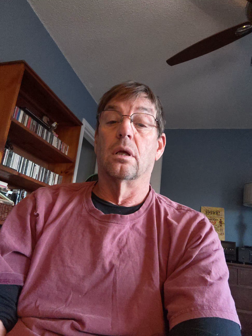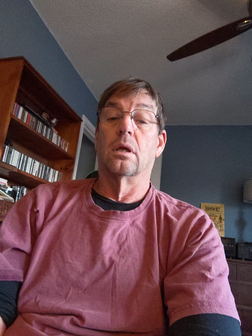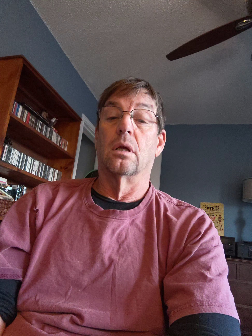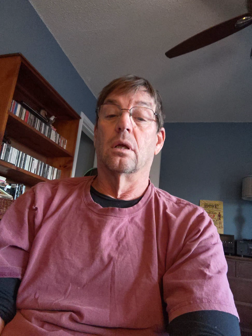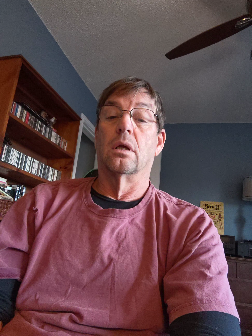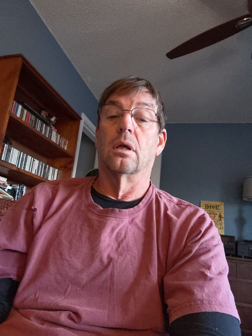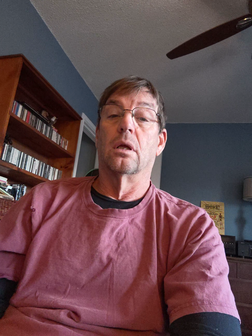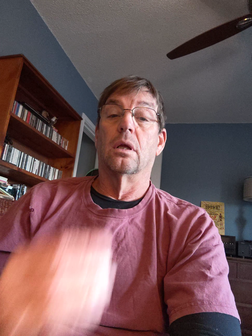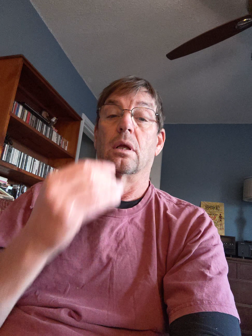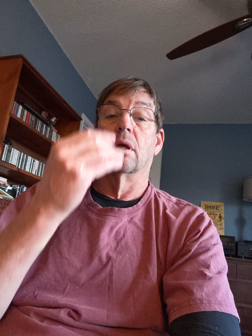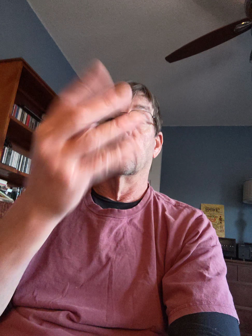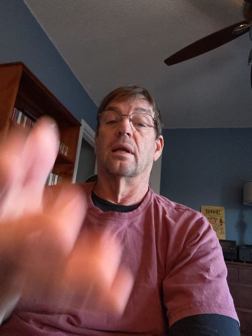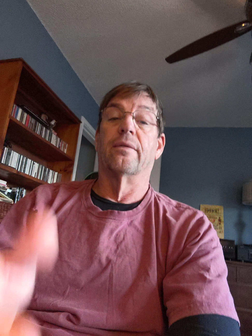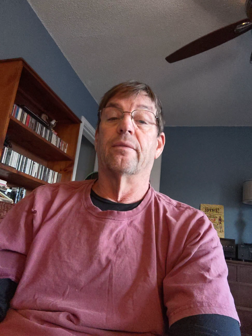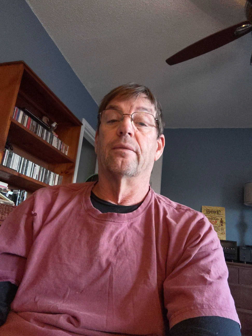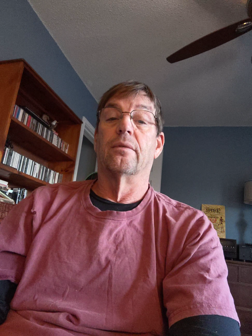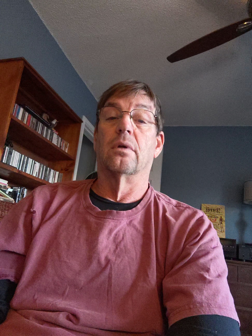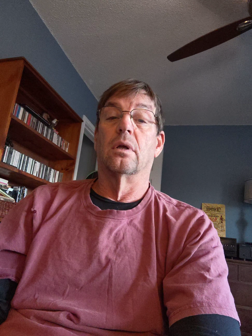give